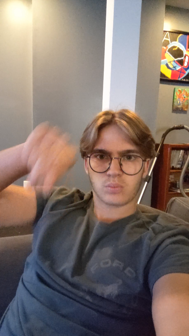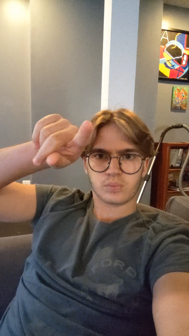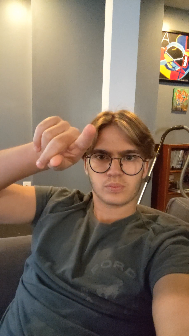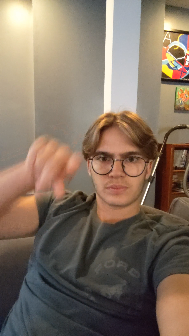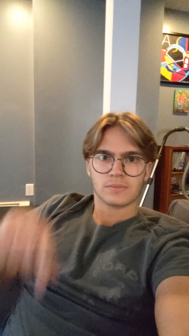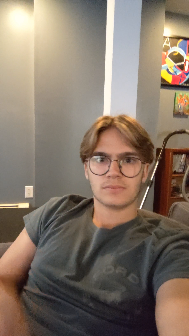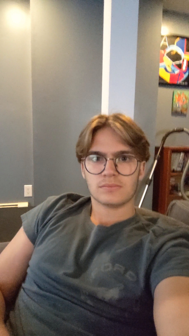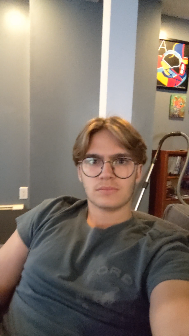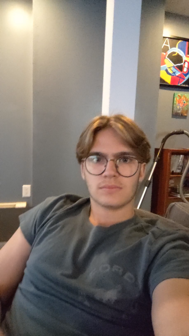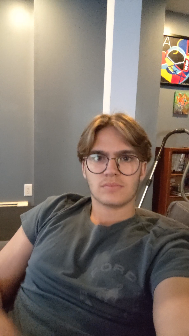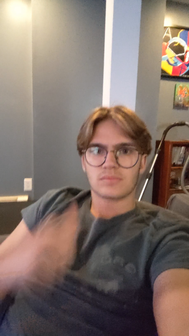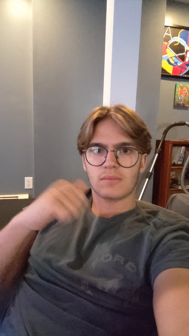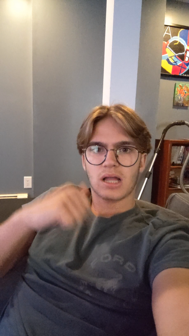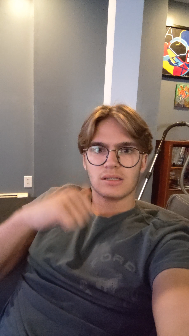rock